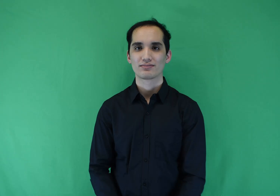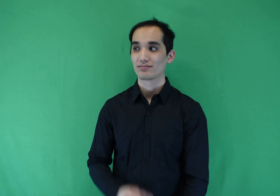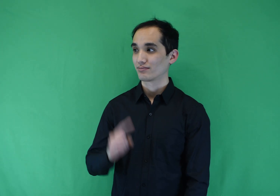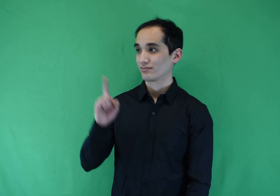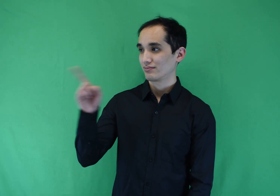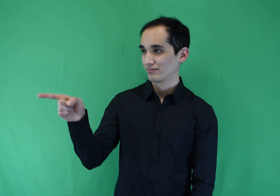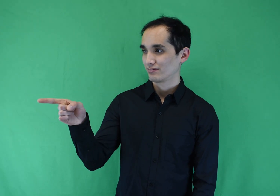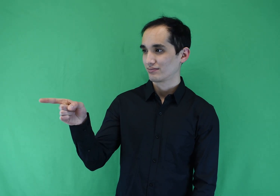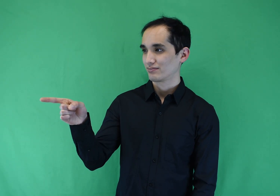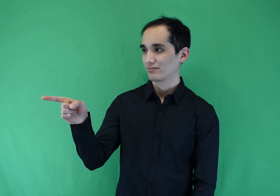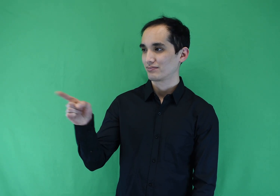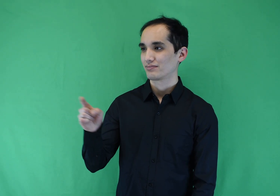él